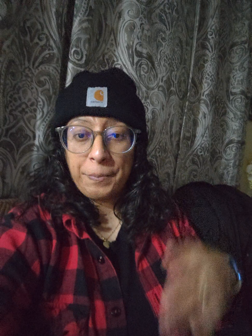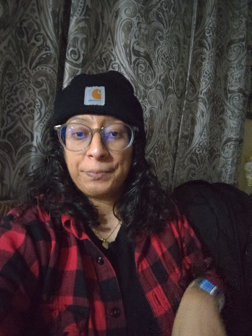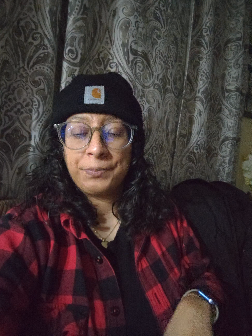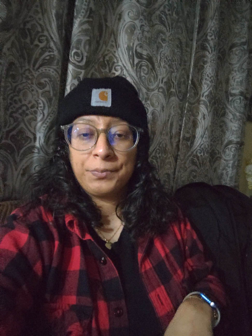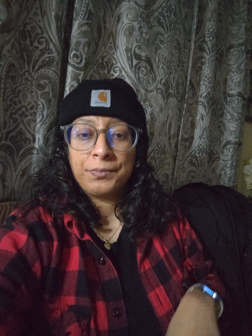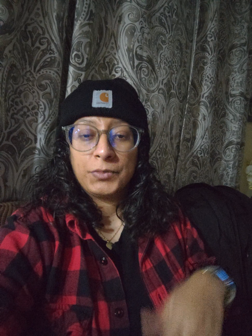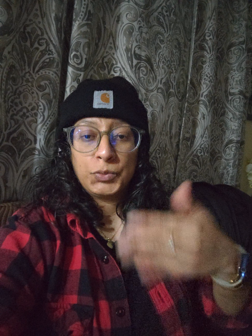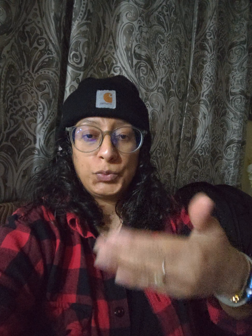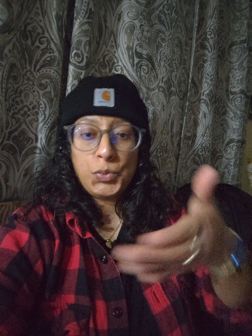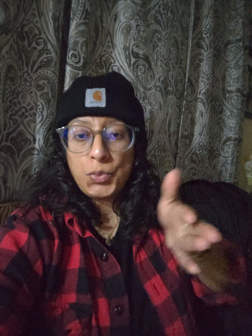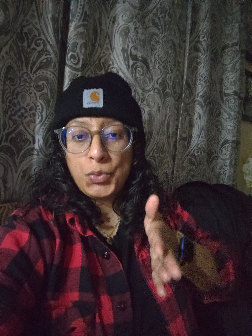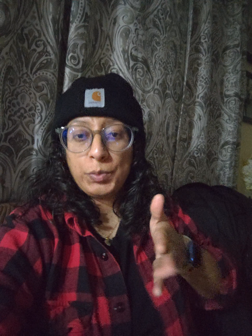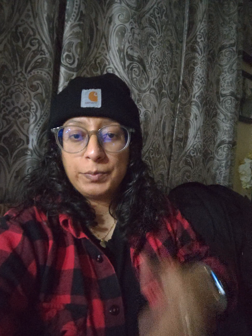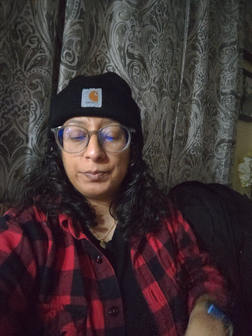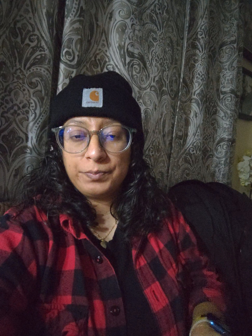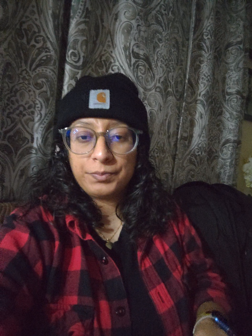room